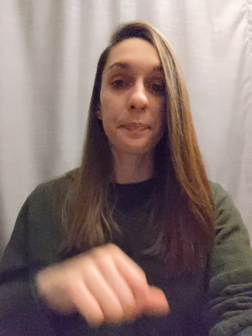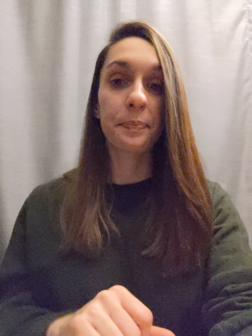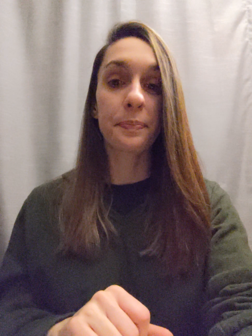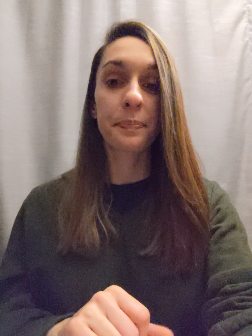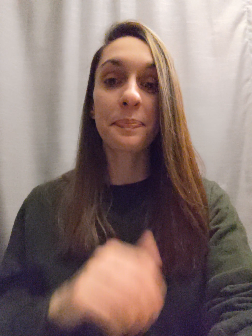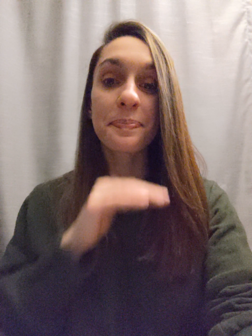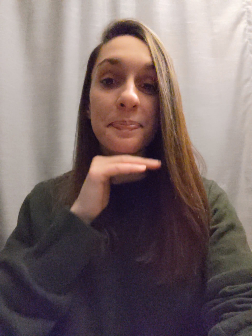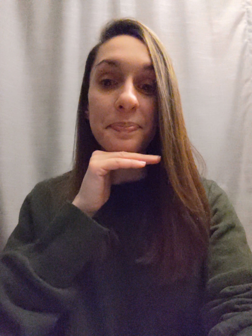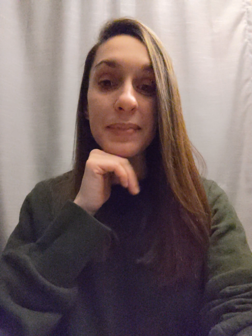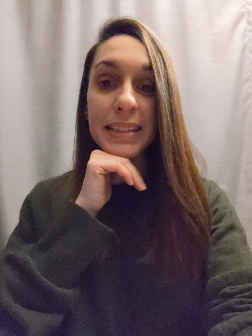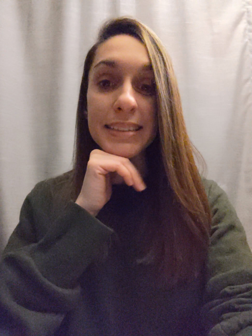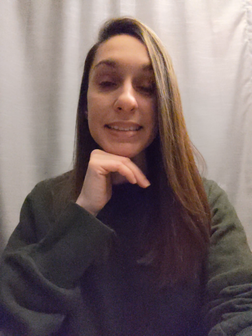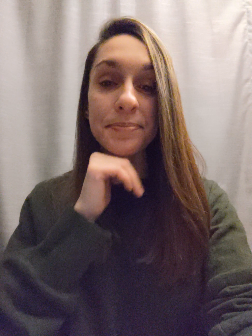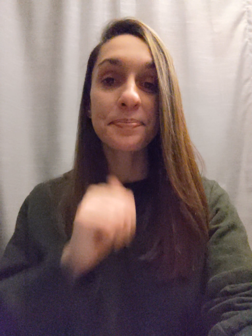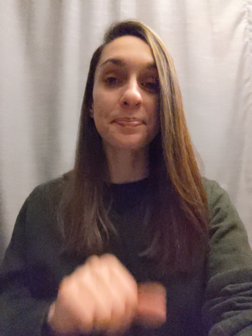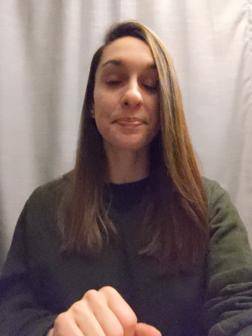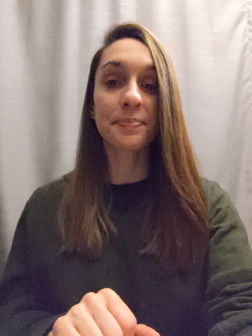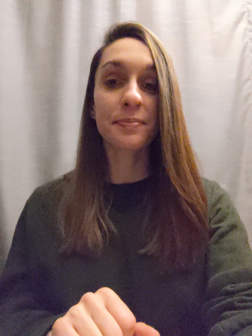pig